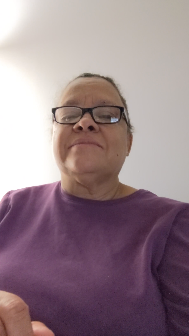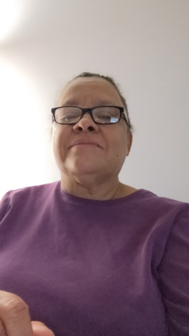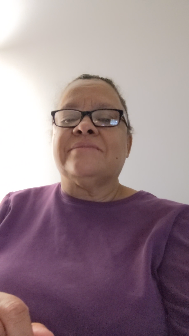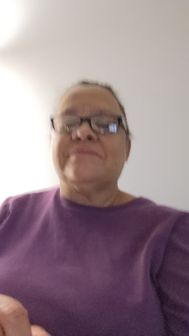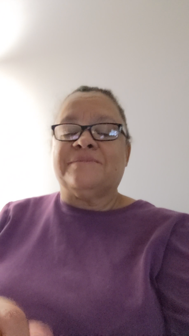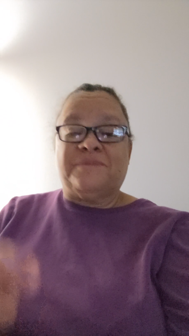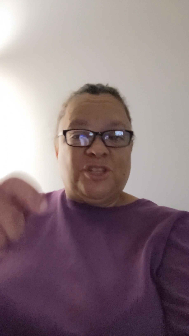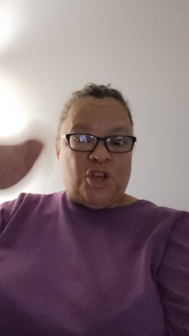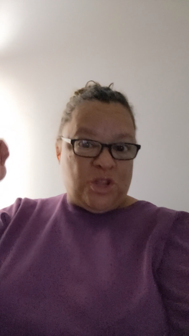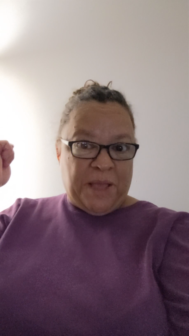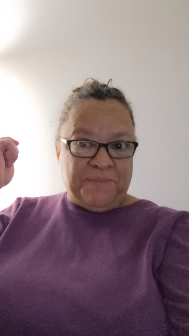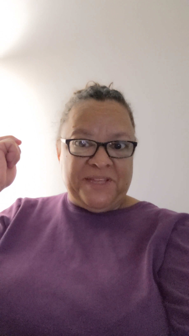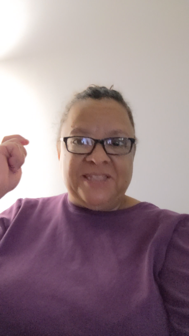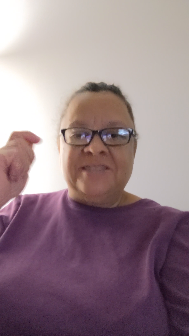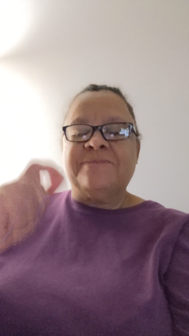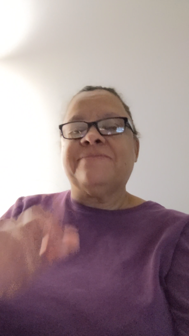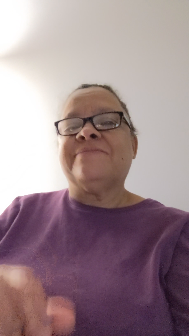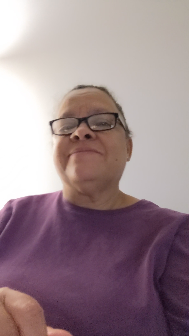rip